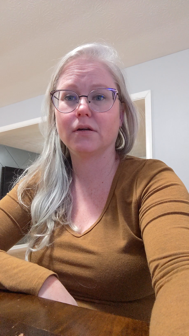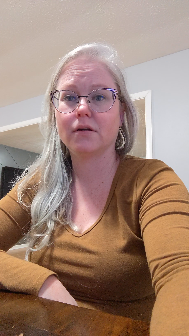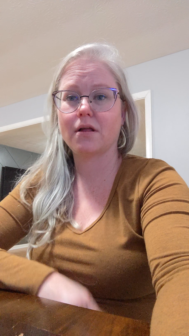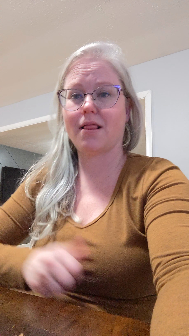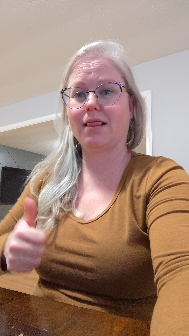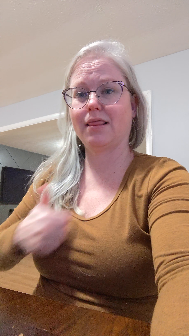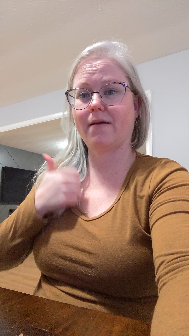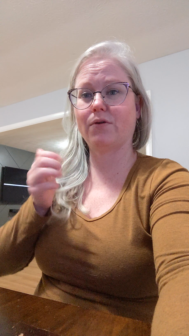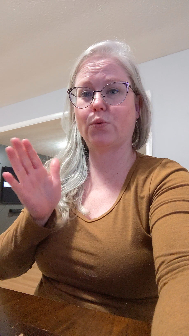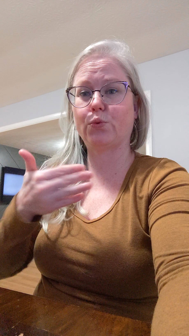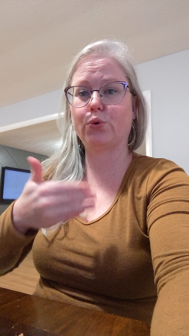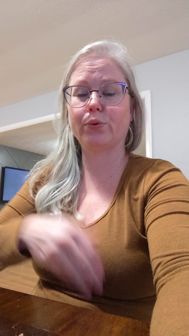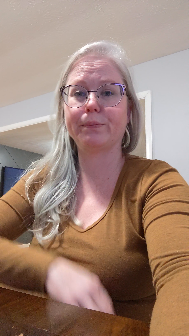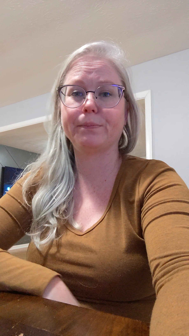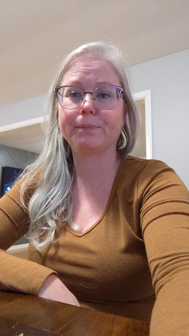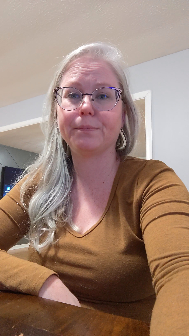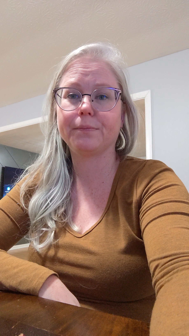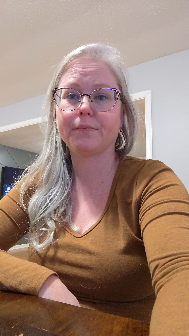living room